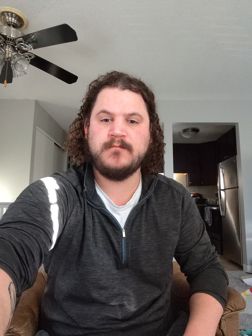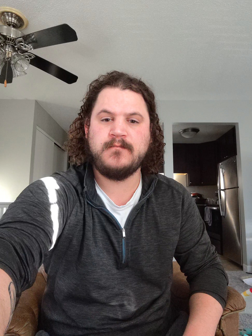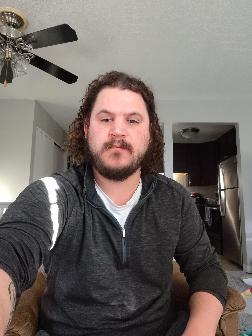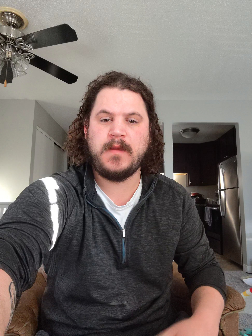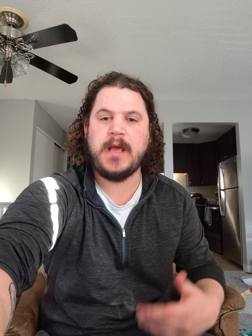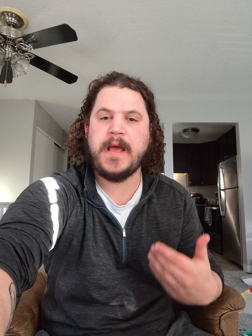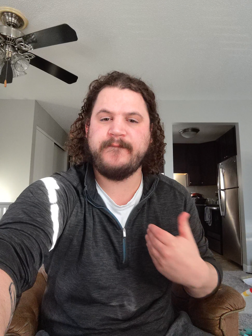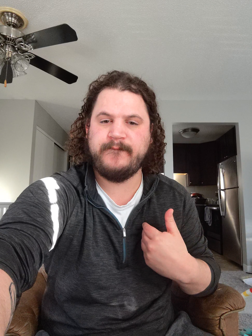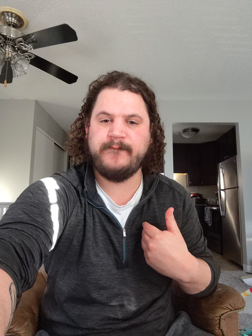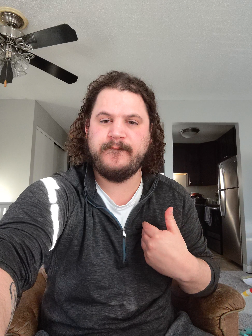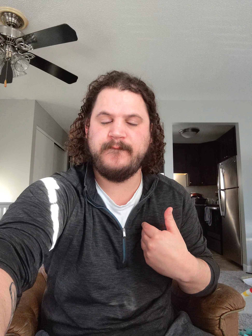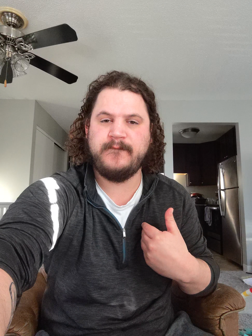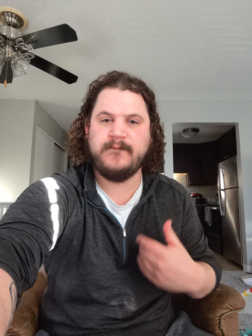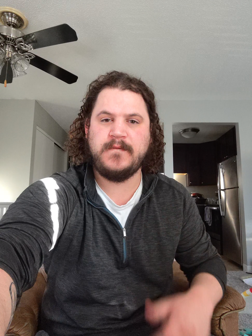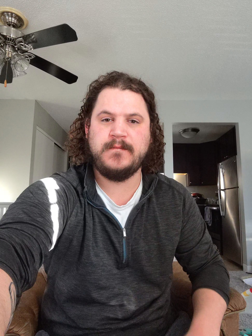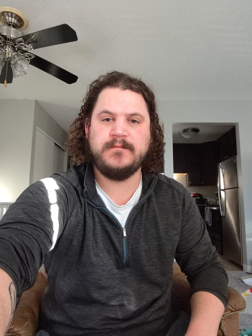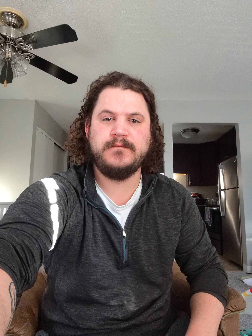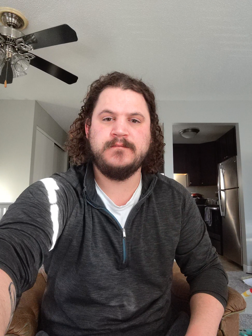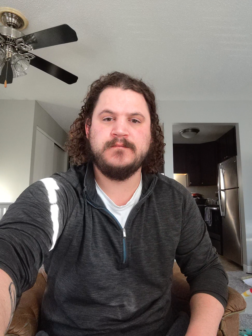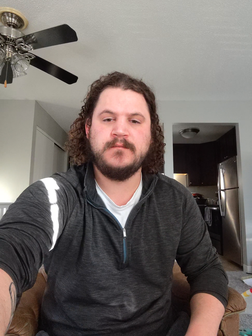have